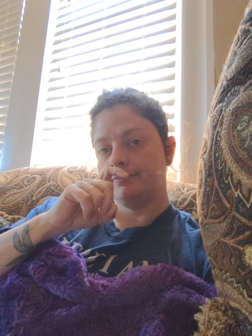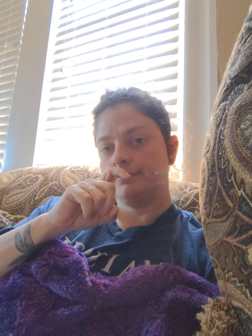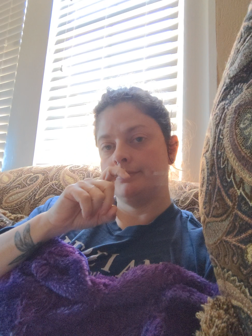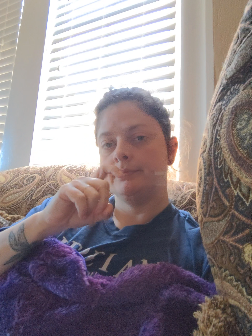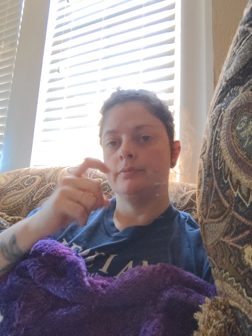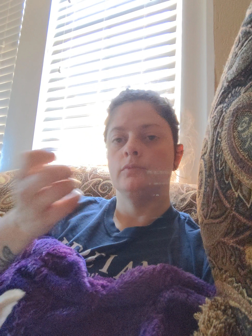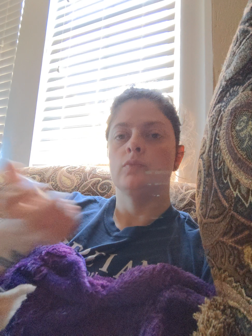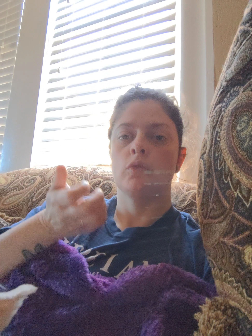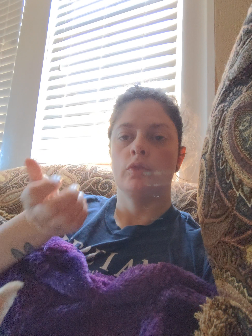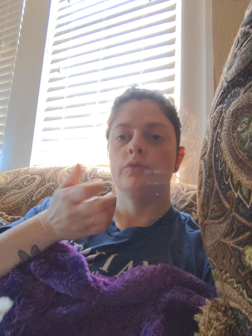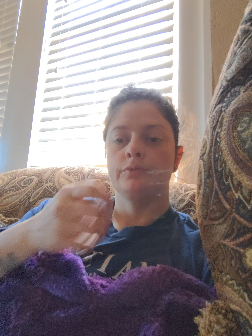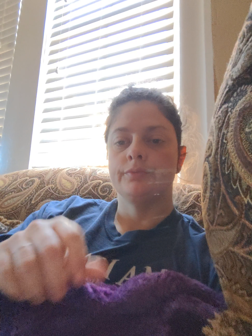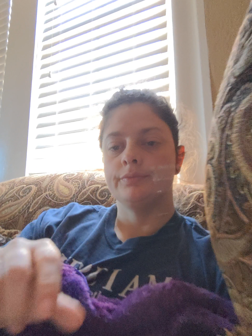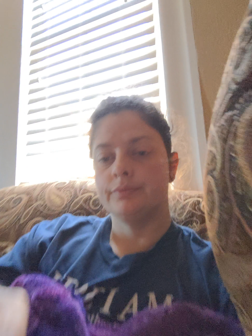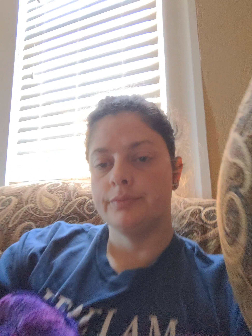drawer